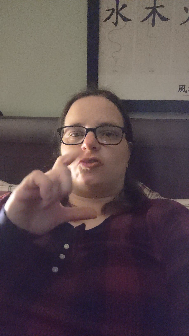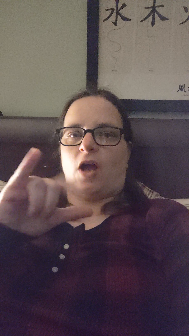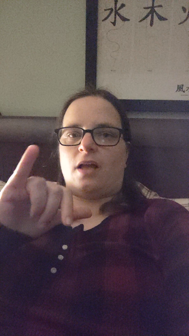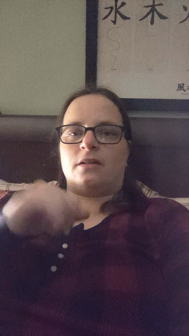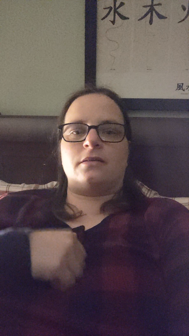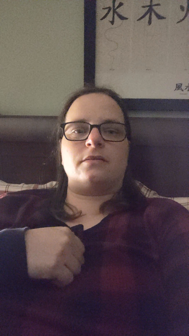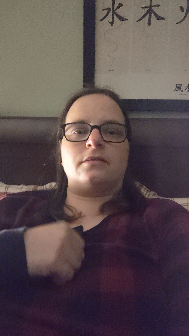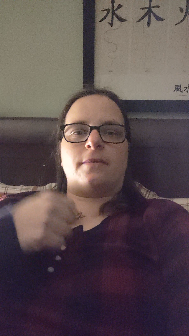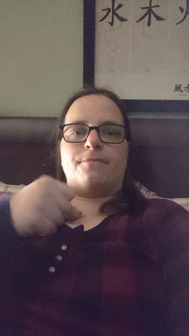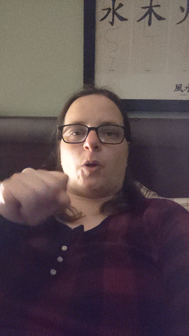motorcycle